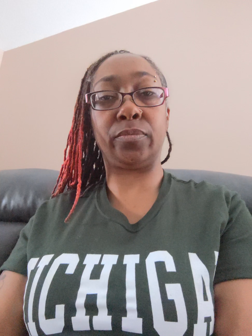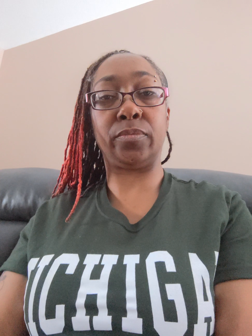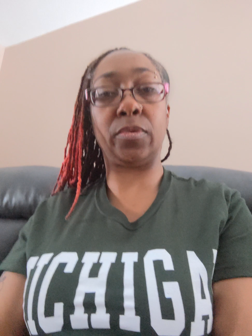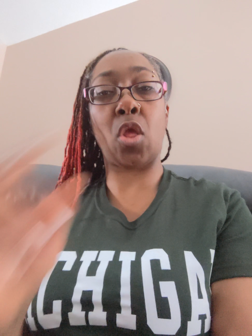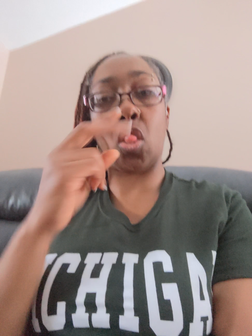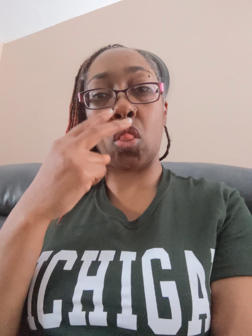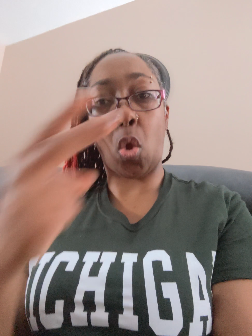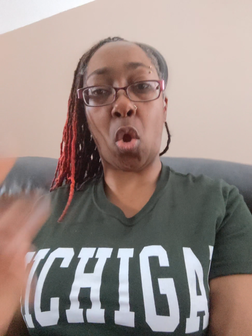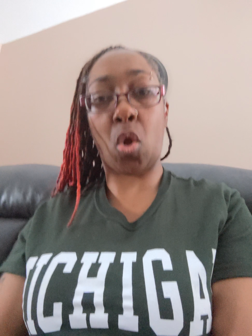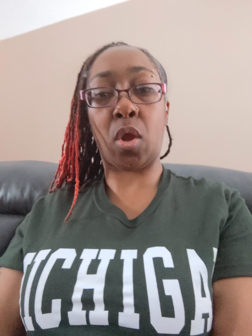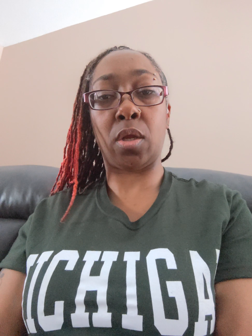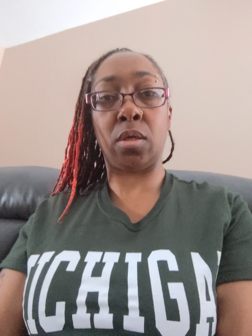look